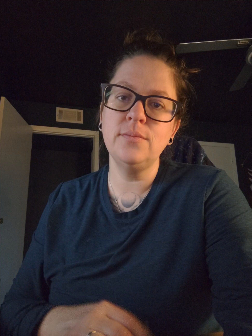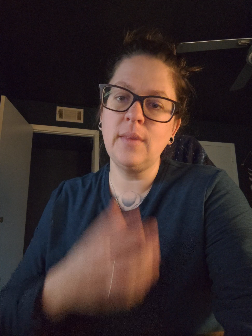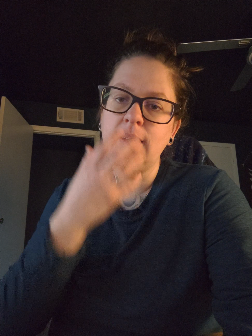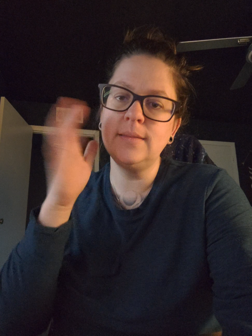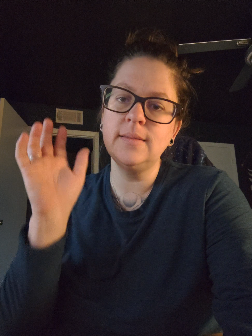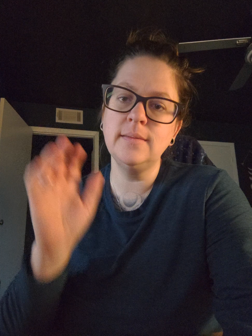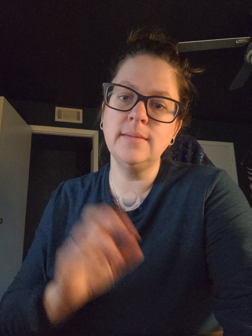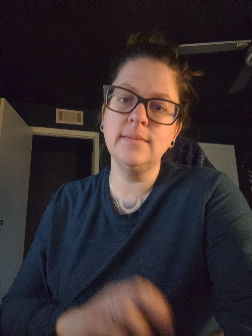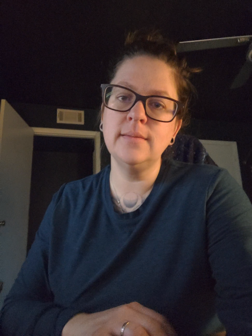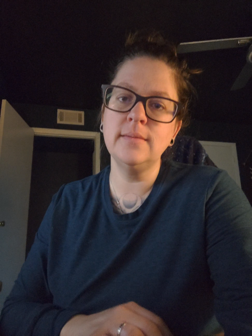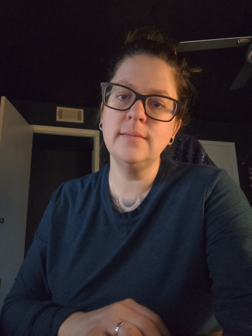hot